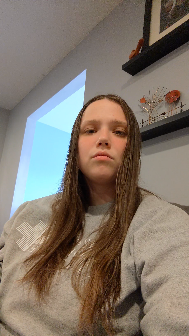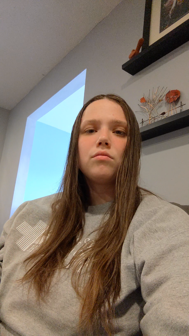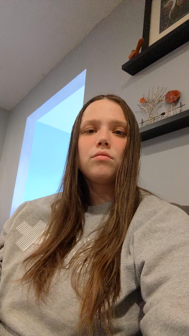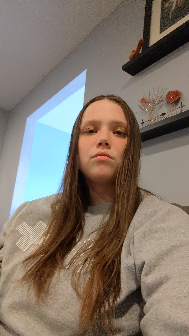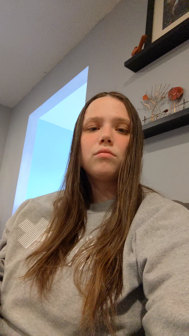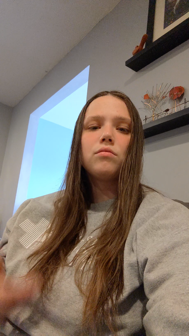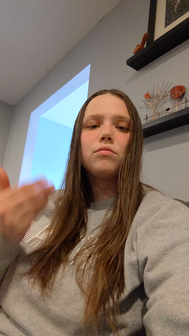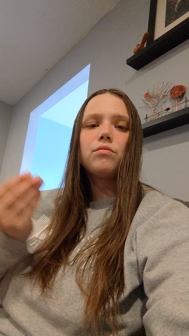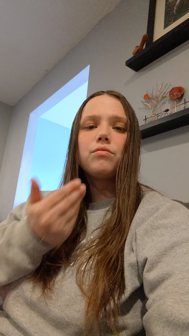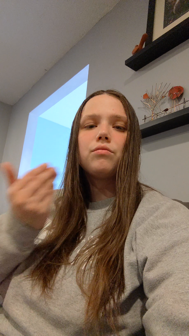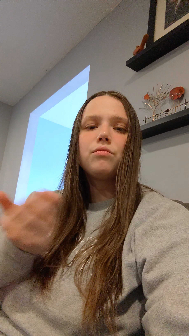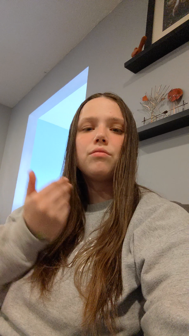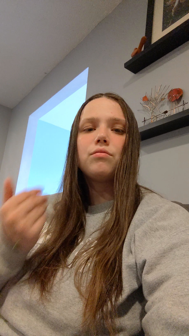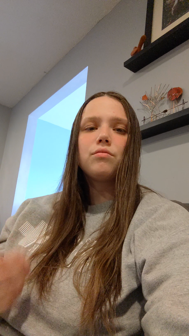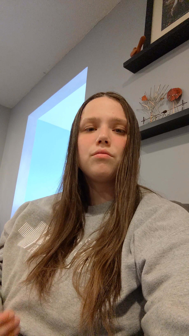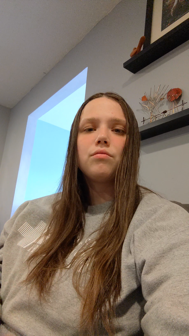new